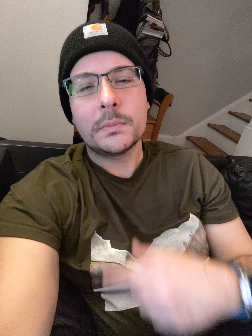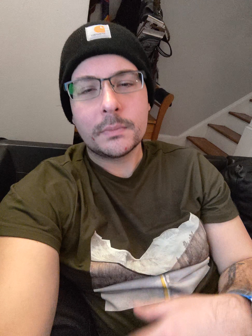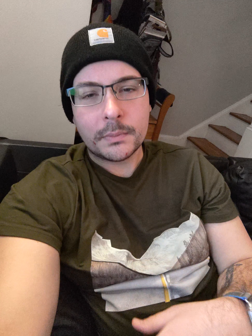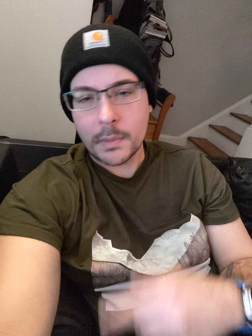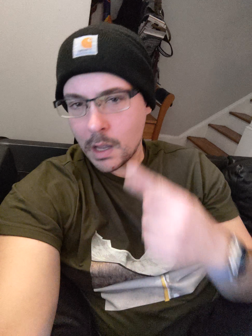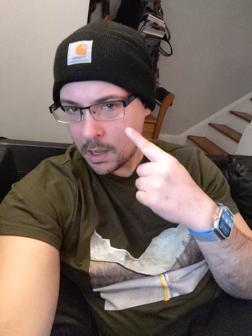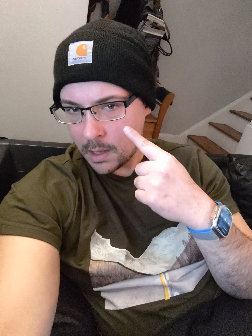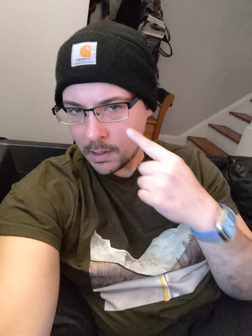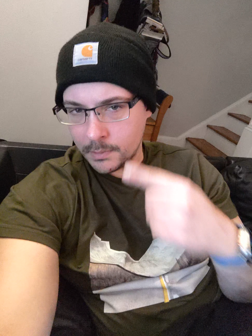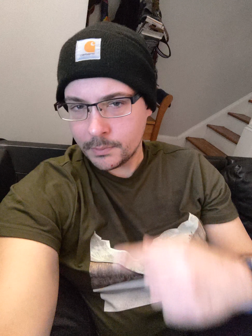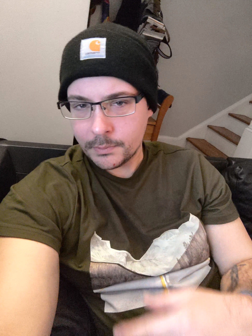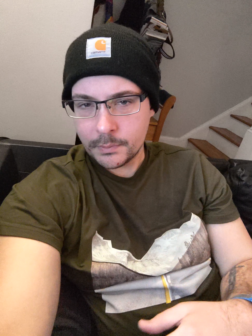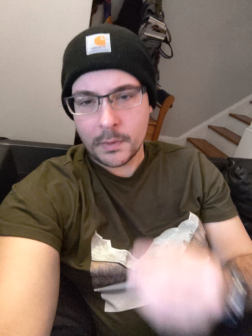eye